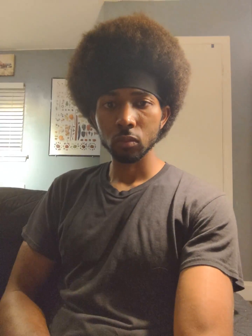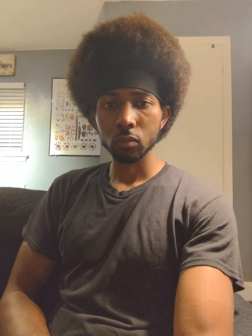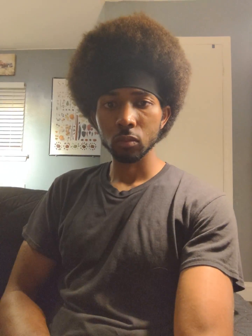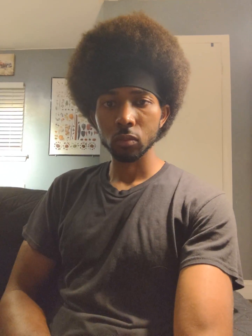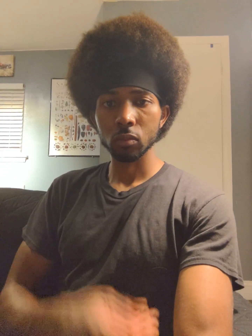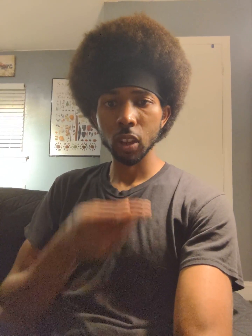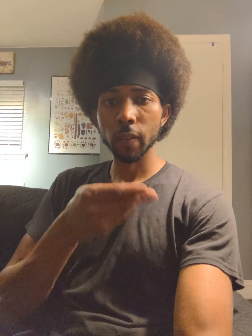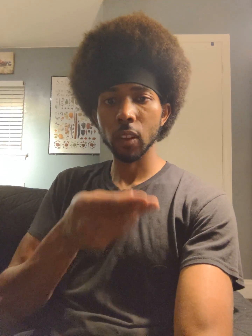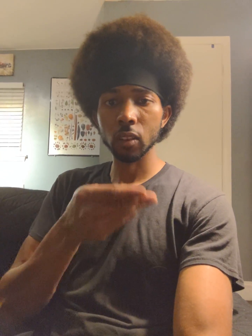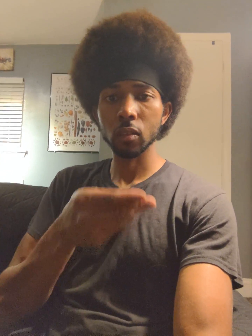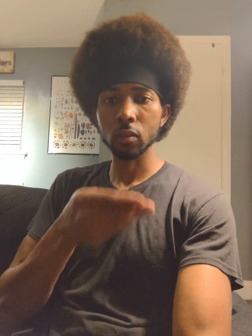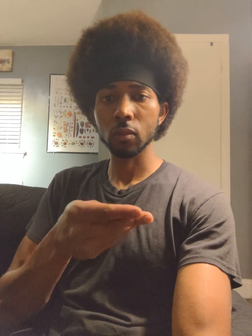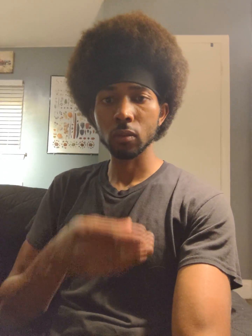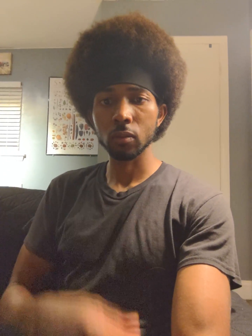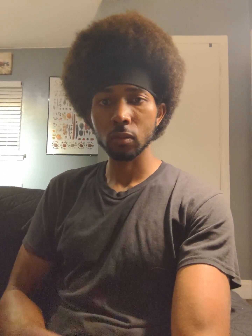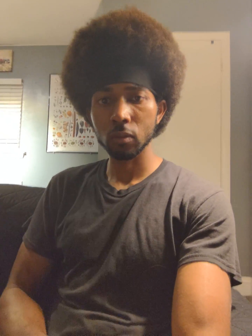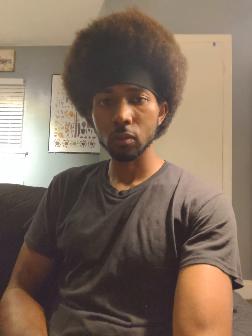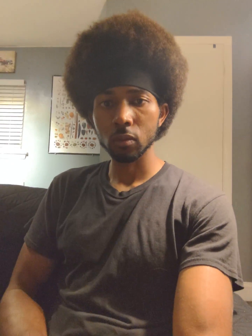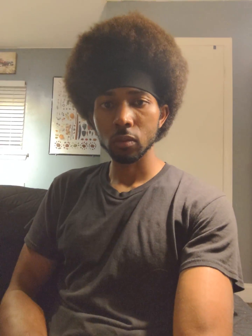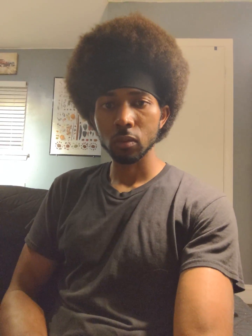feed